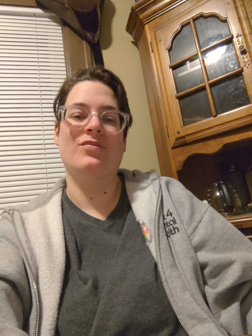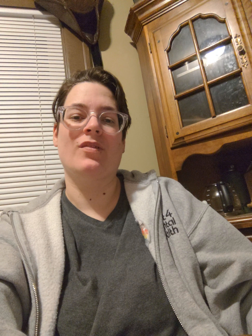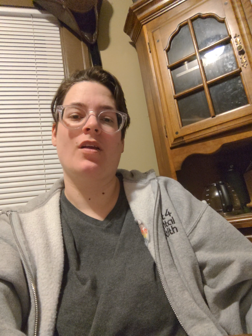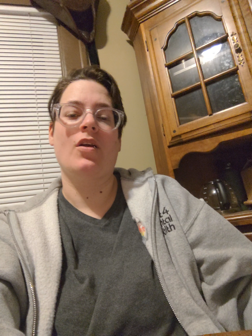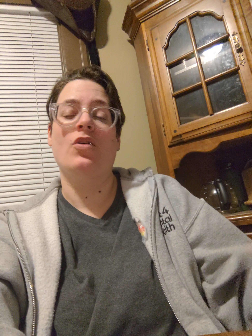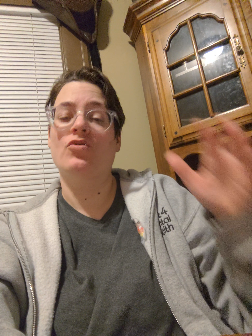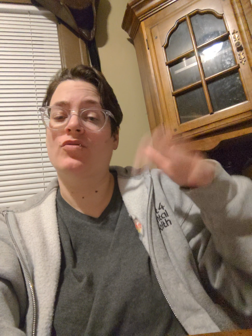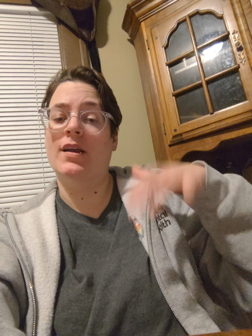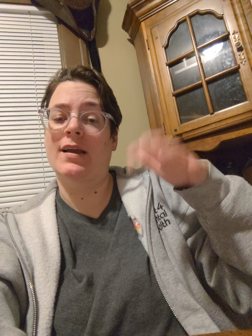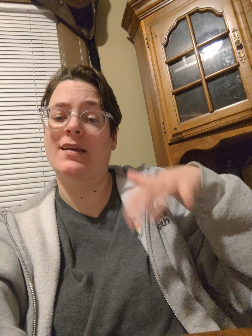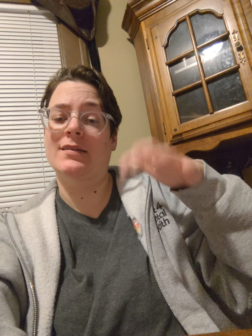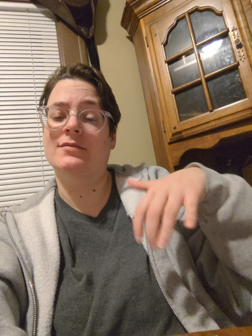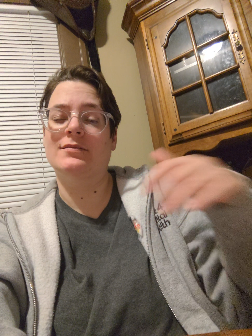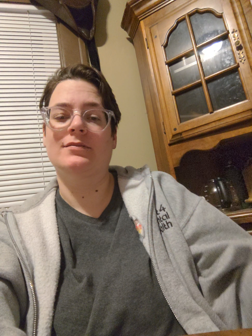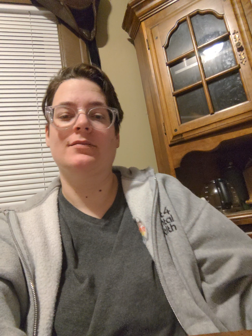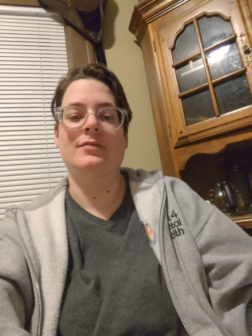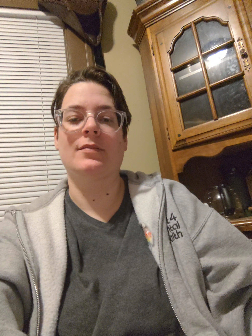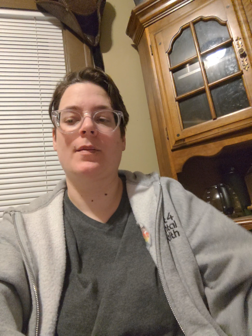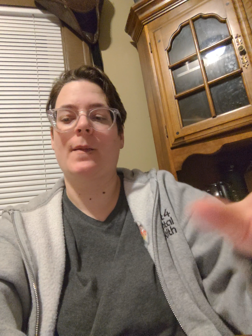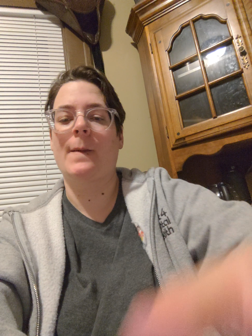rain